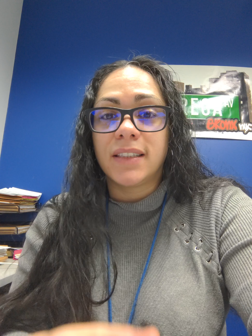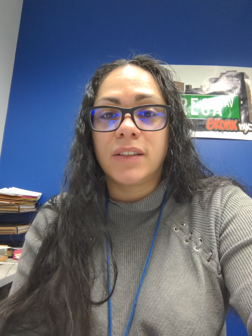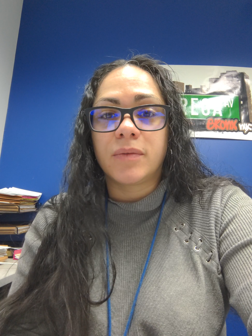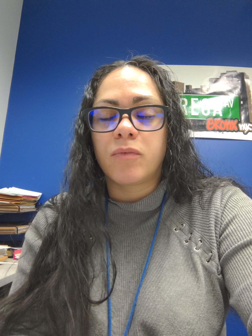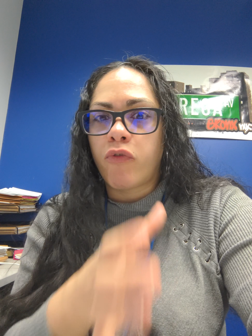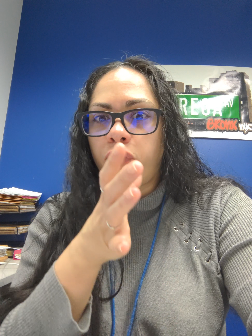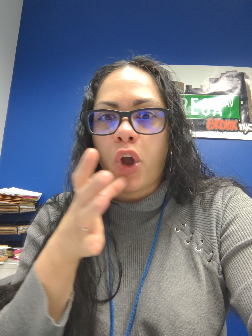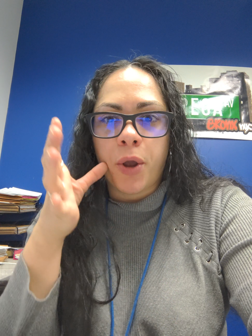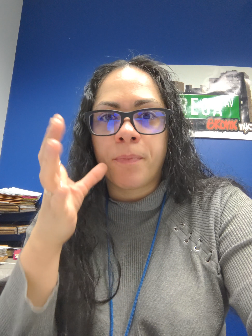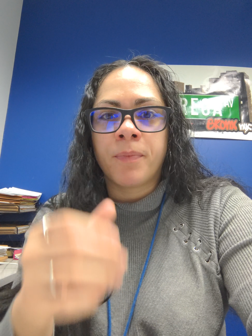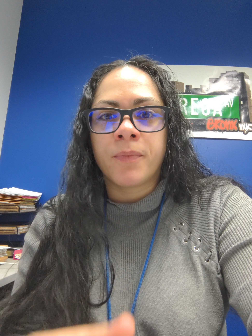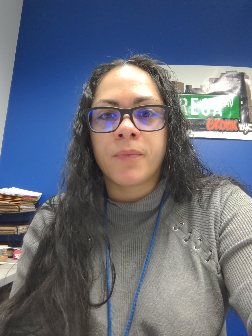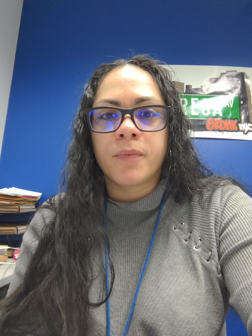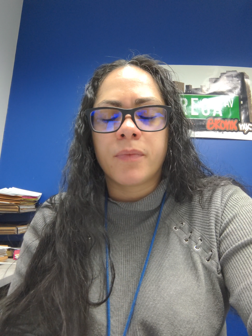farm